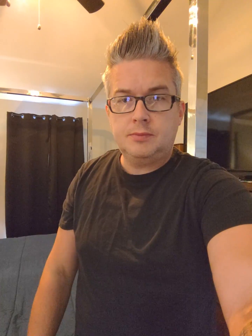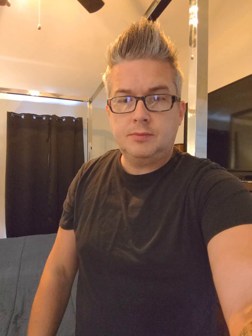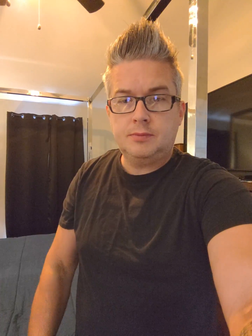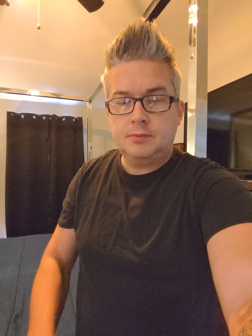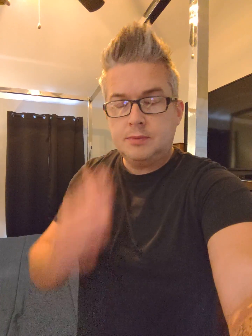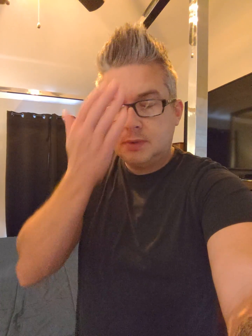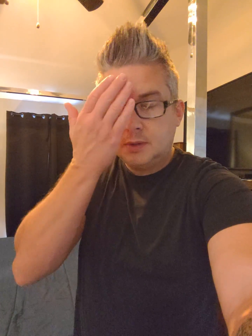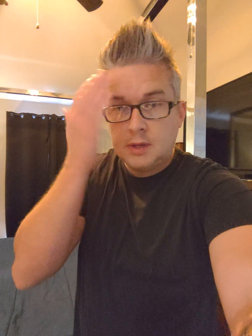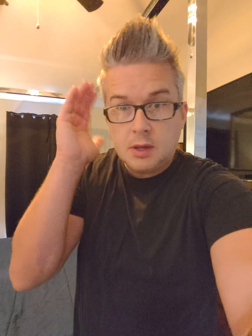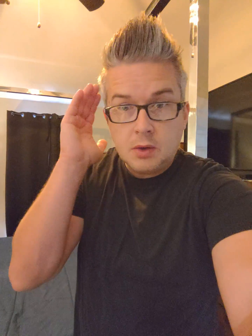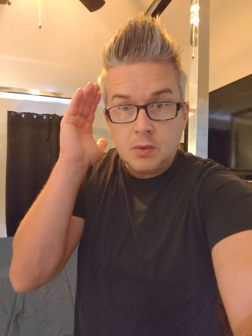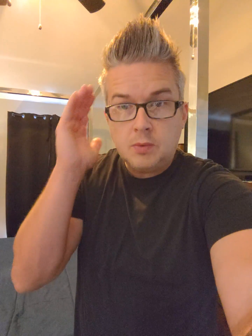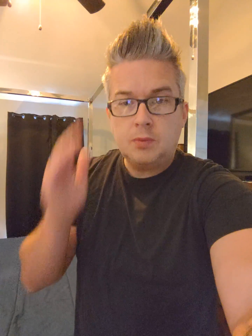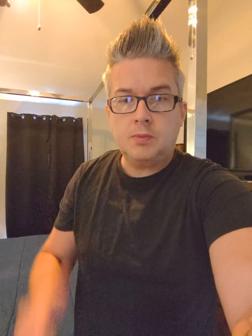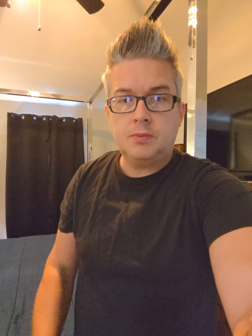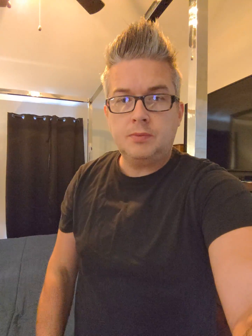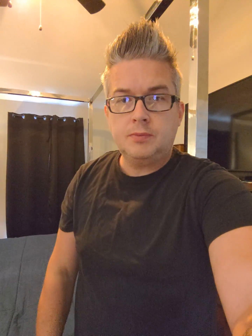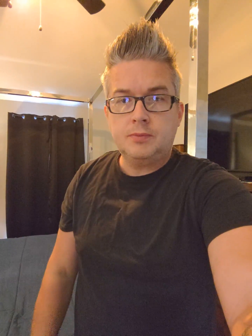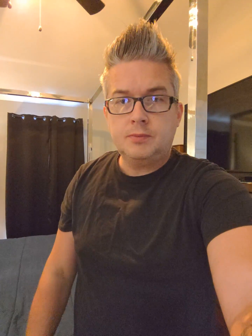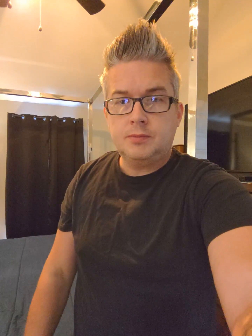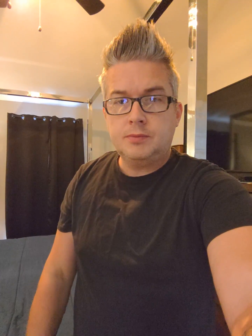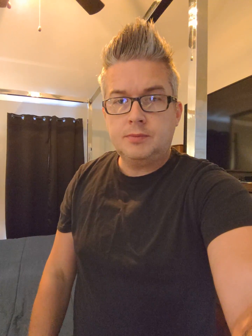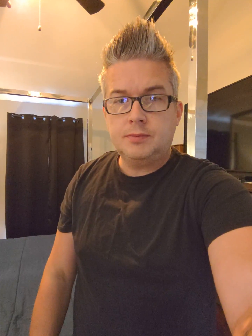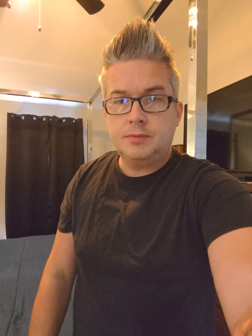peekaboo